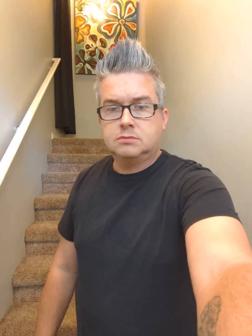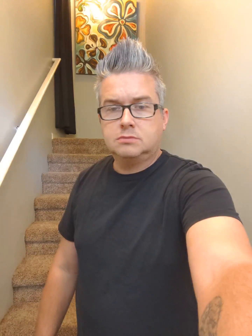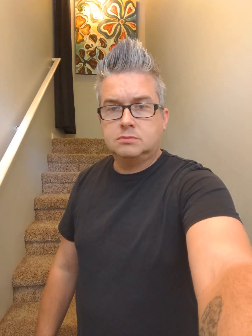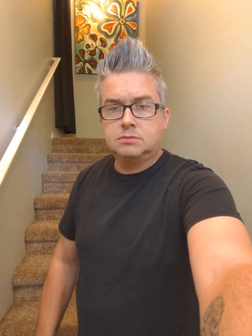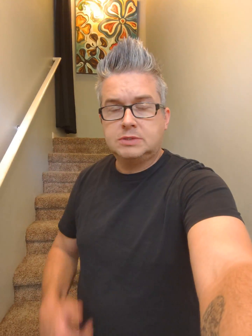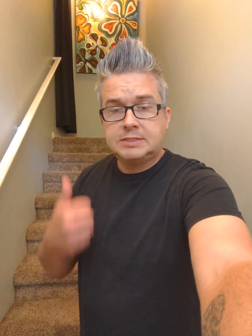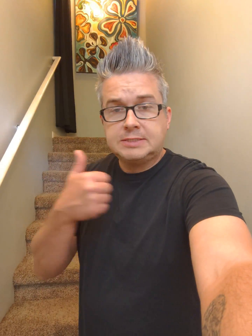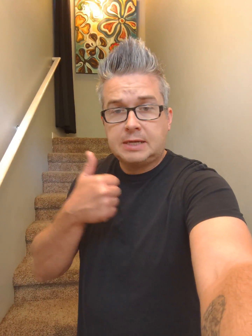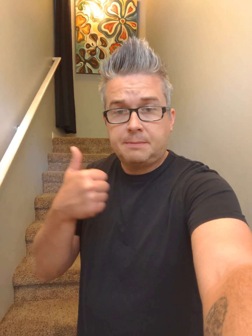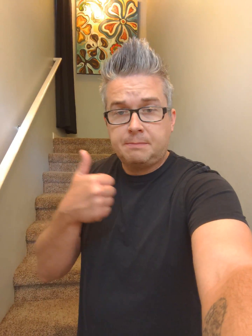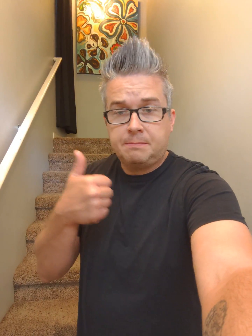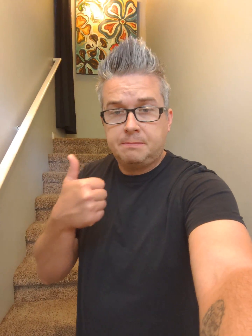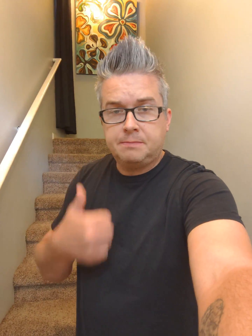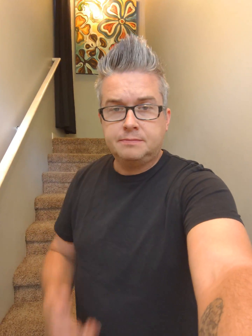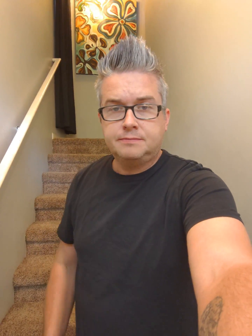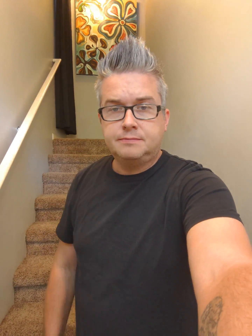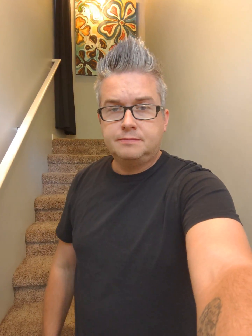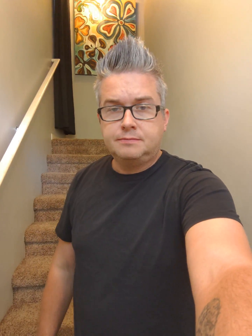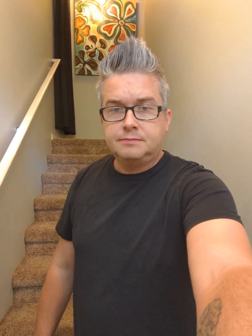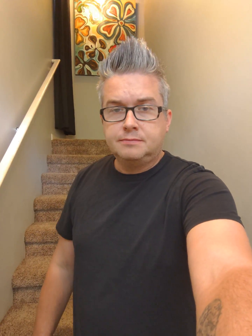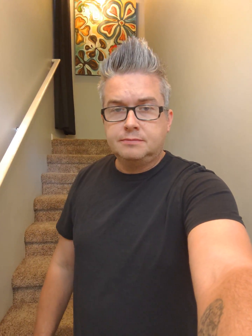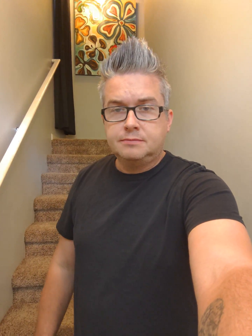game